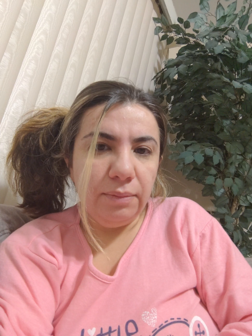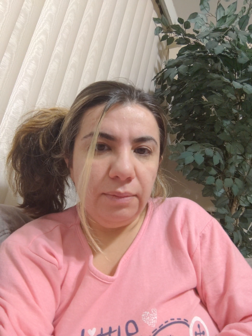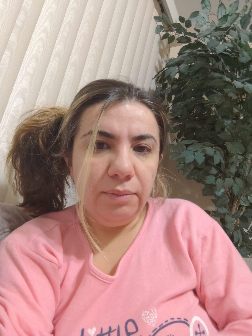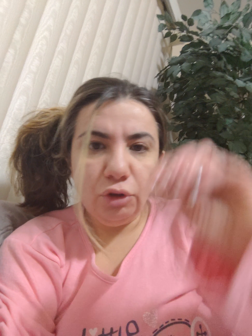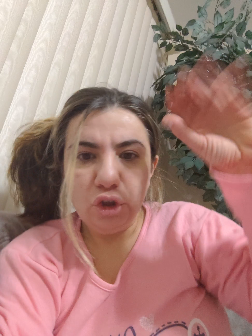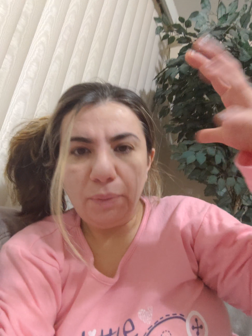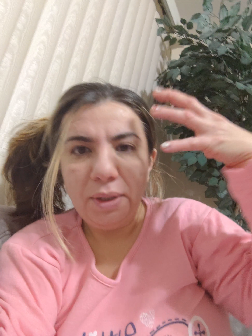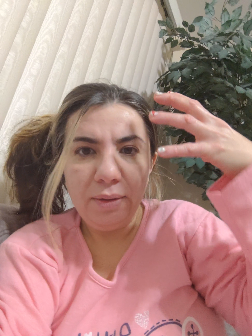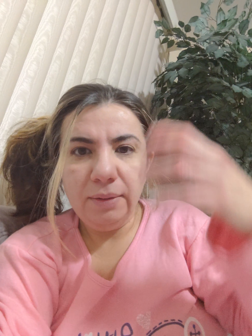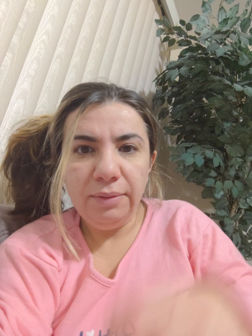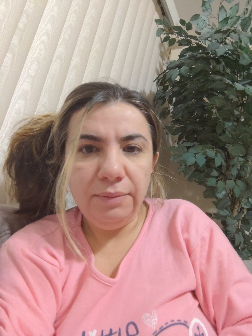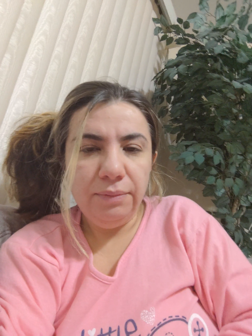sun